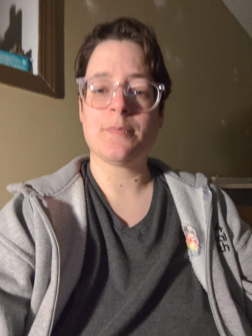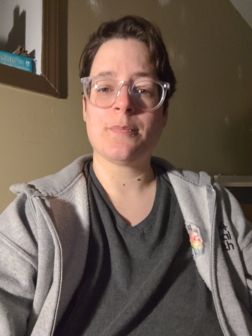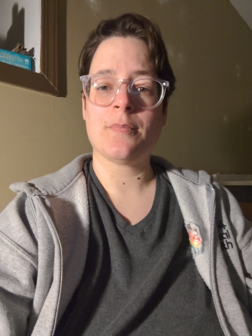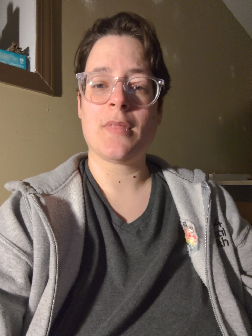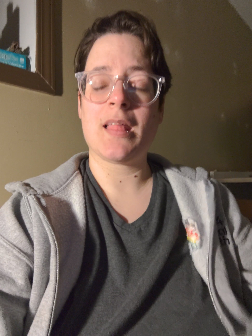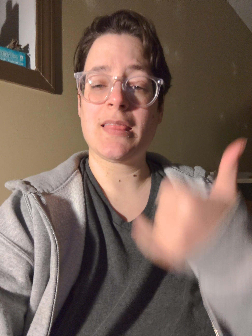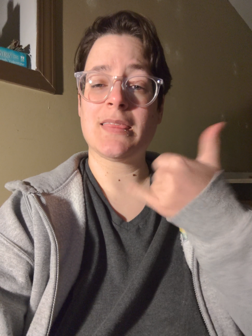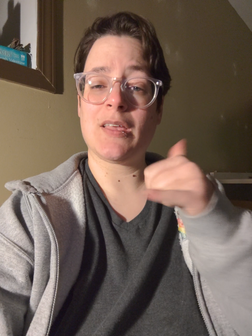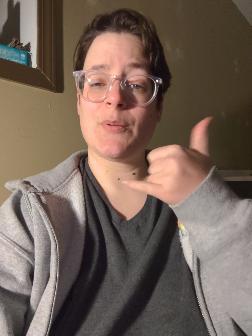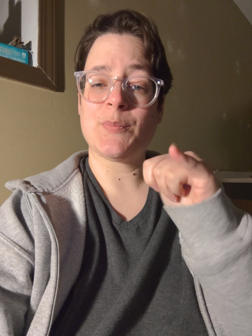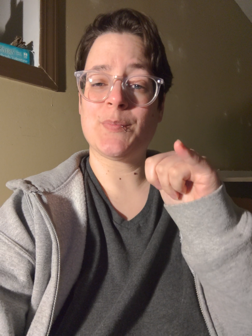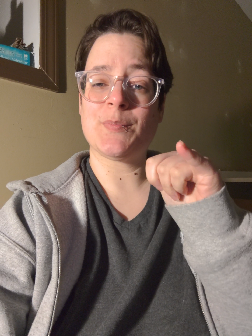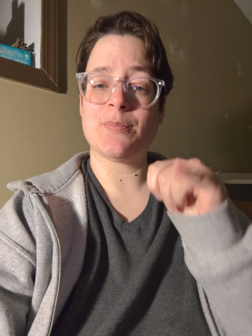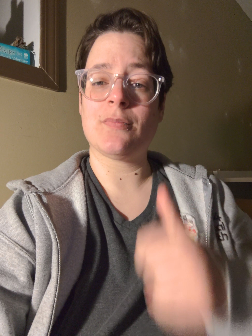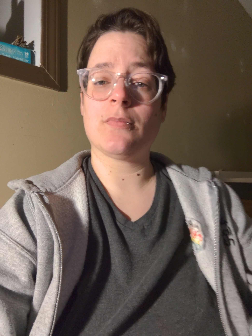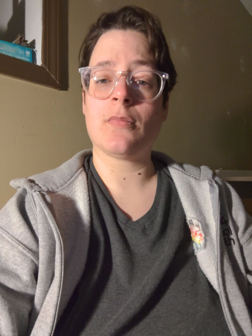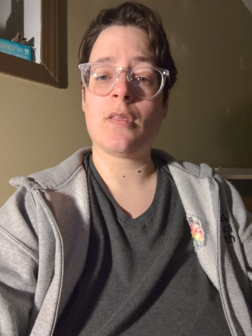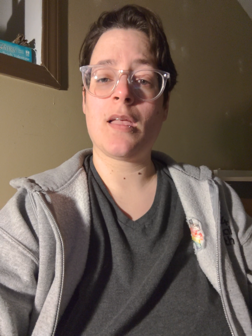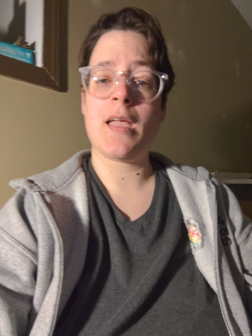yellow